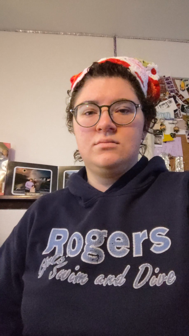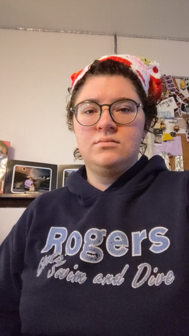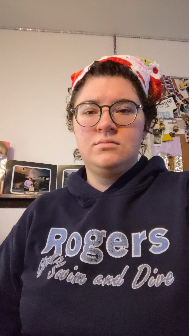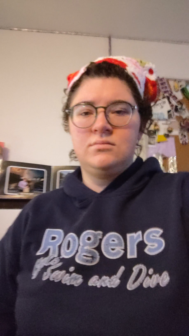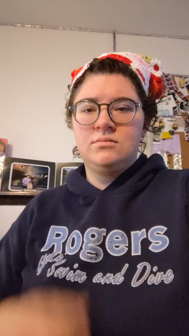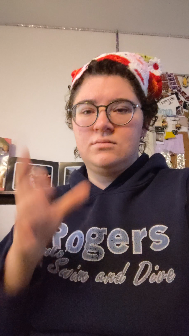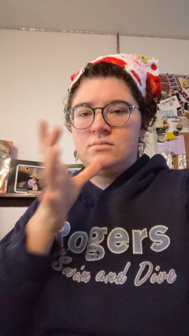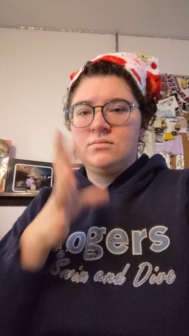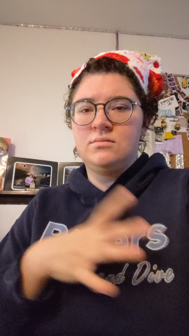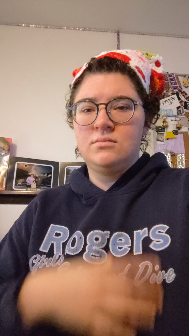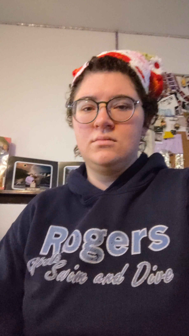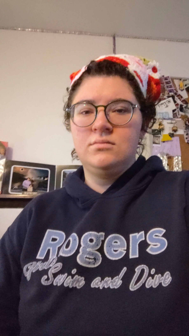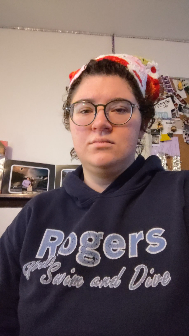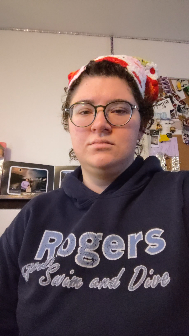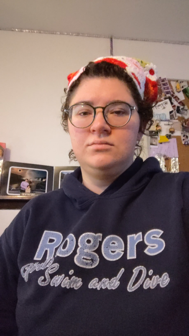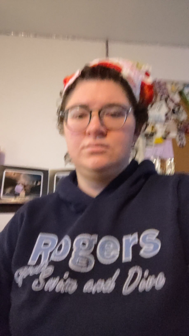lady